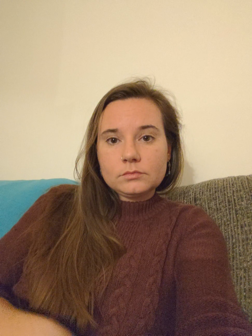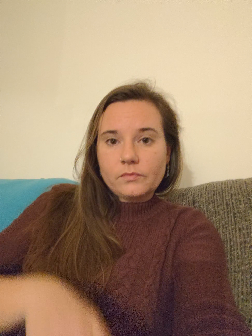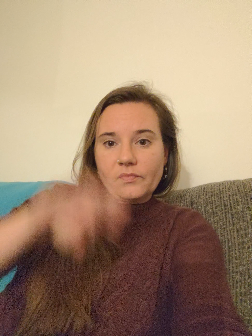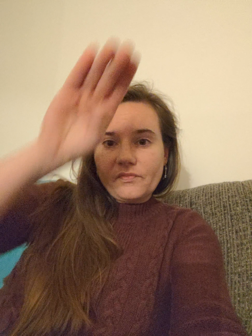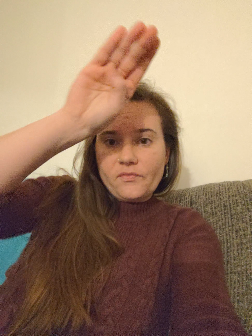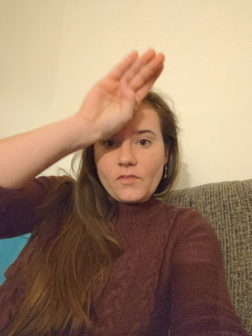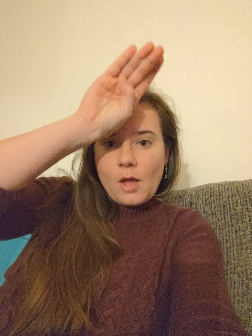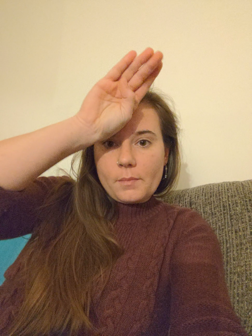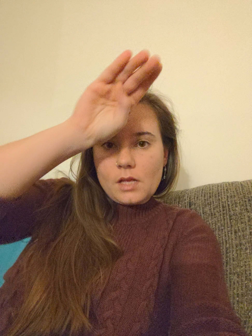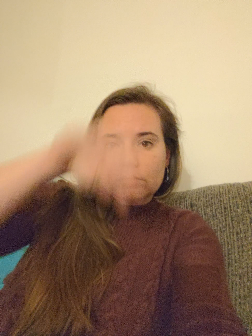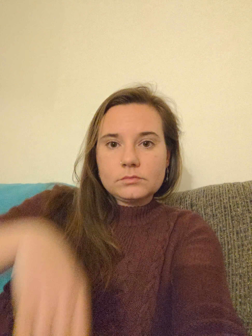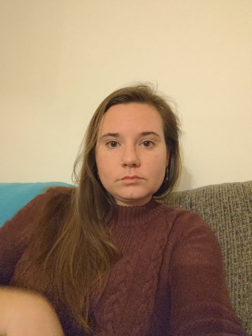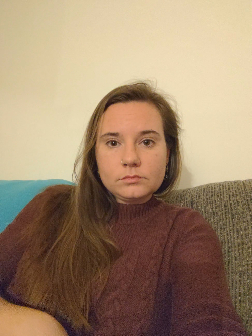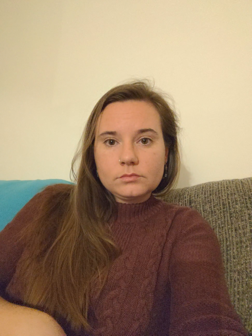fireman